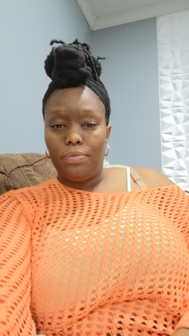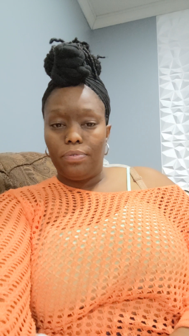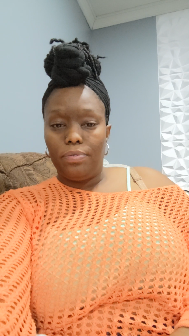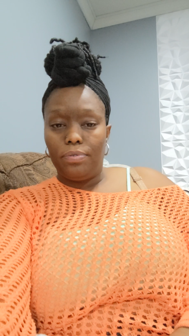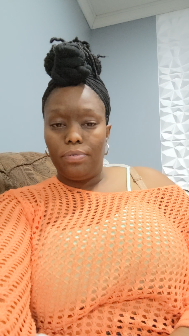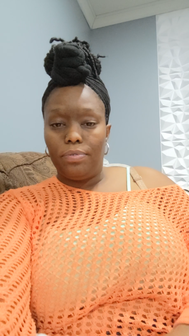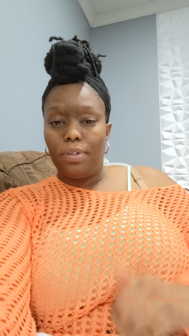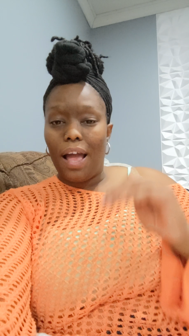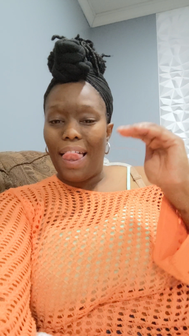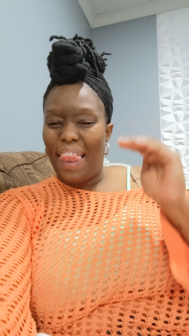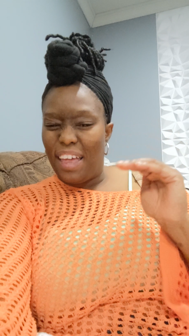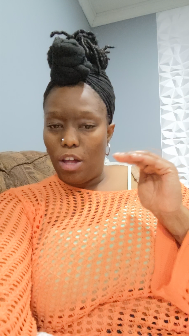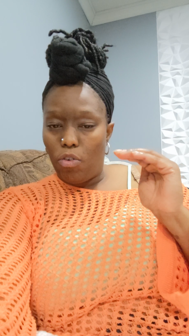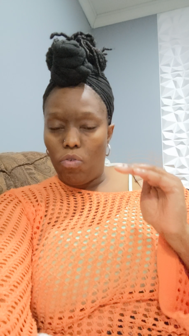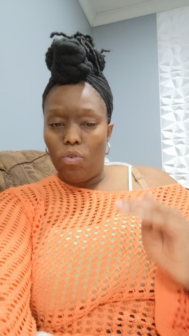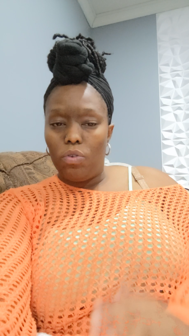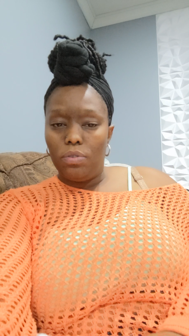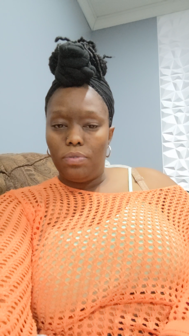little